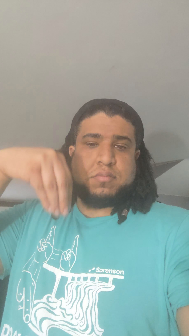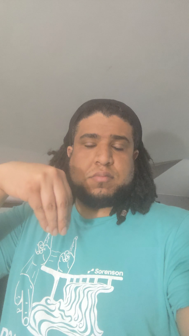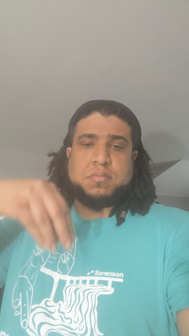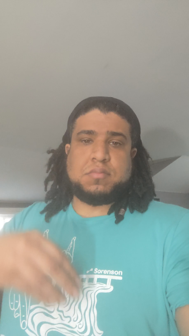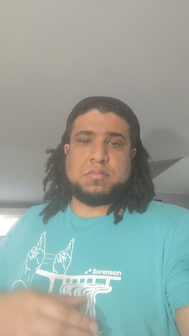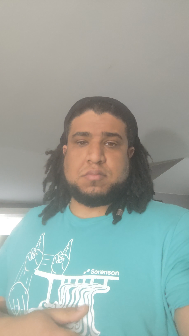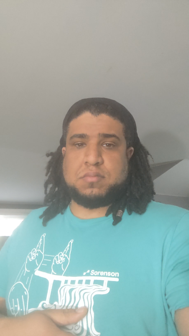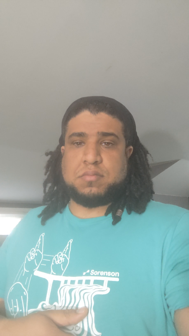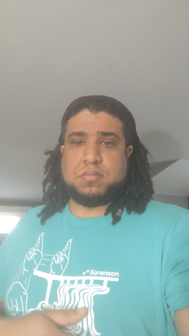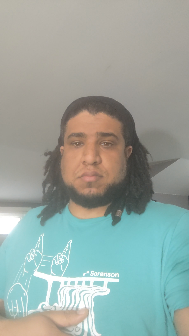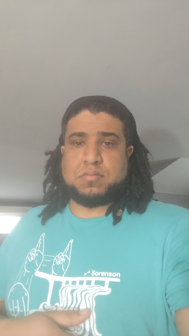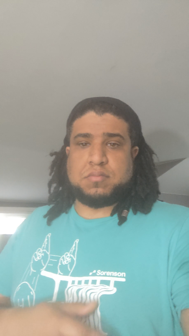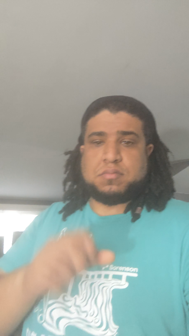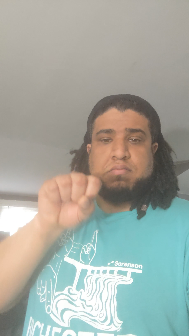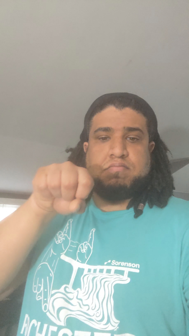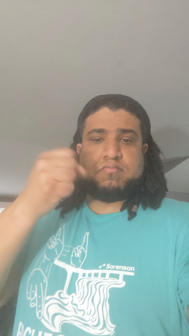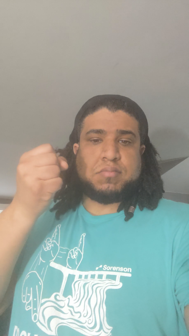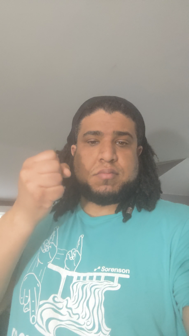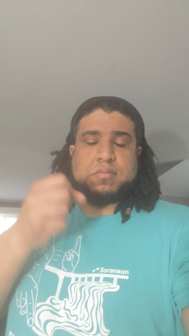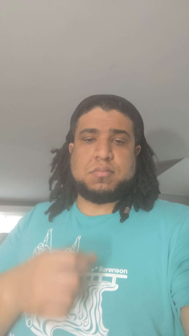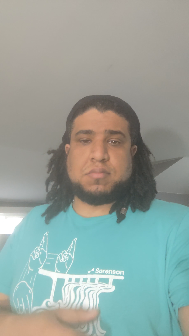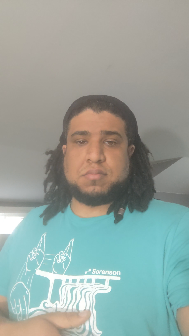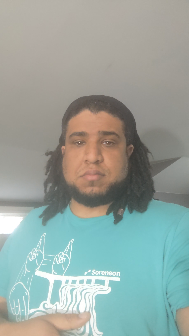break